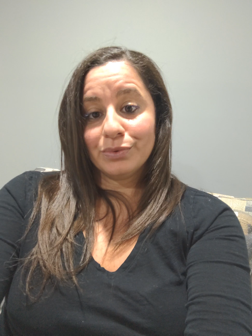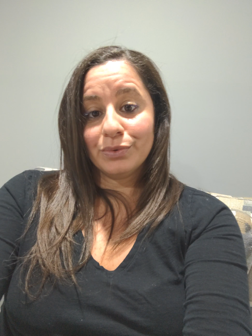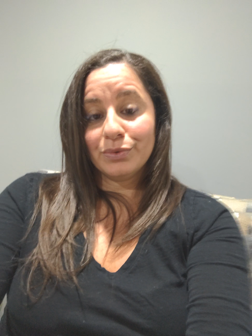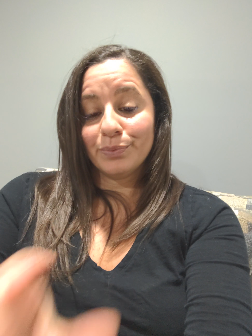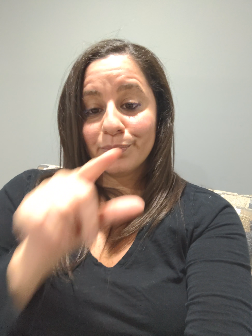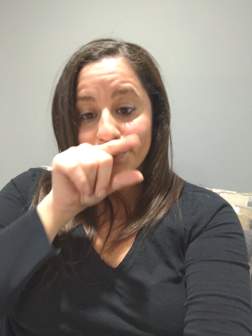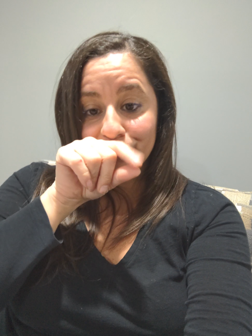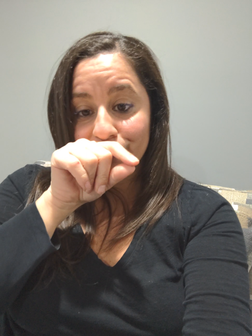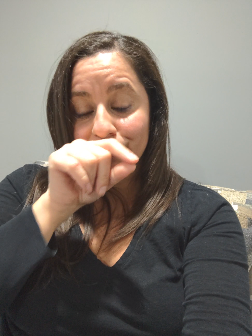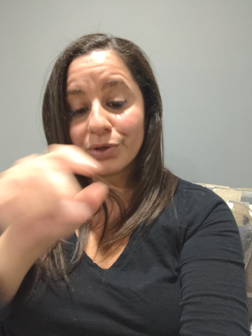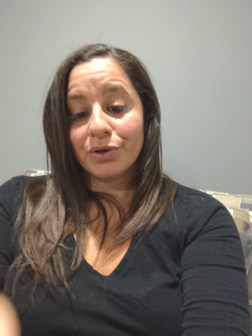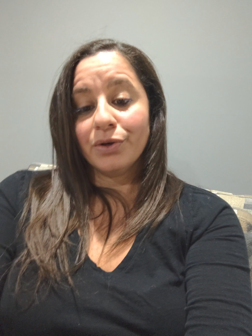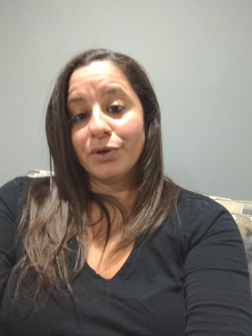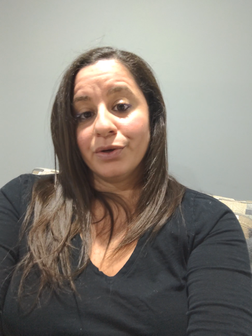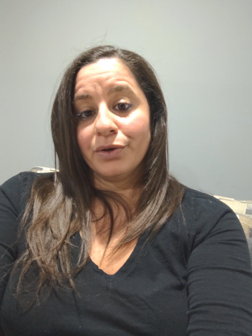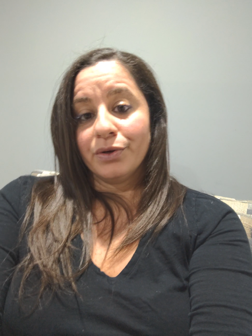bird